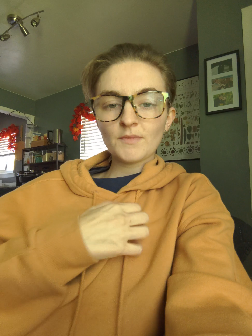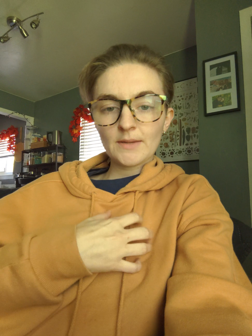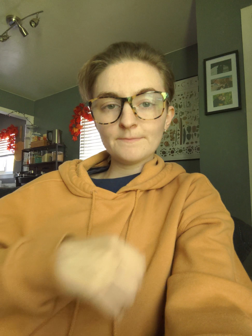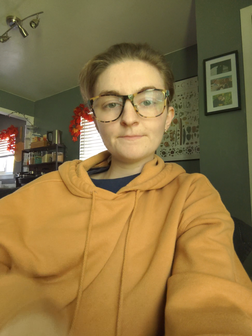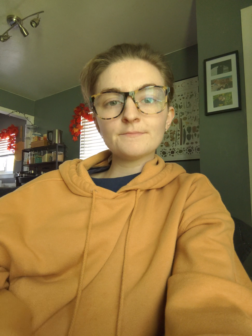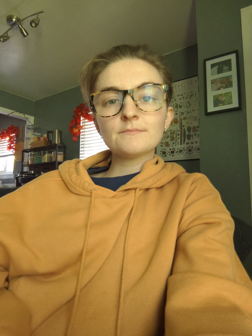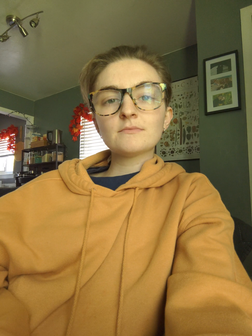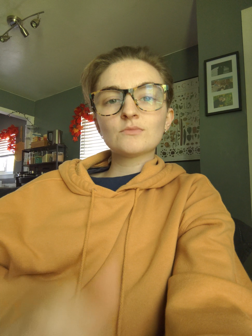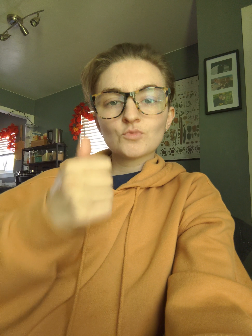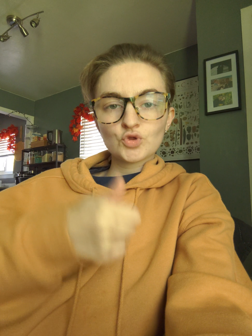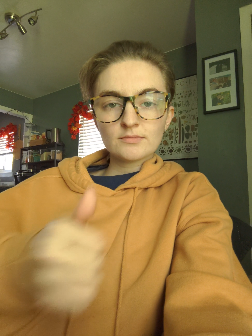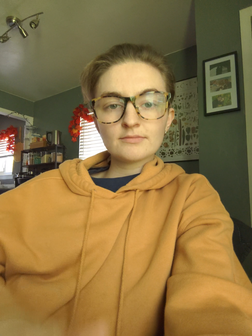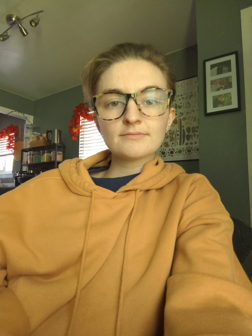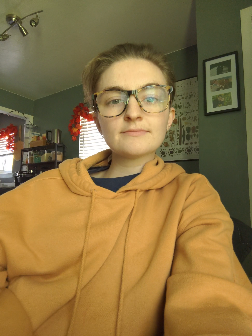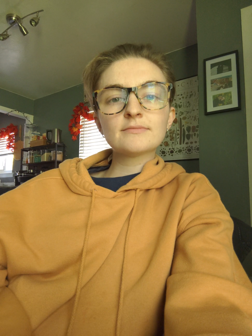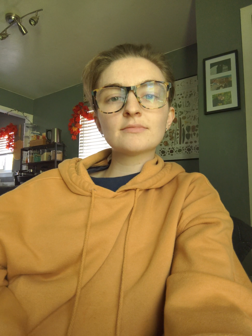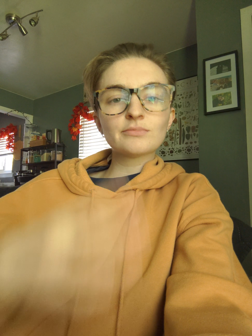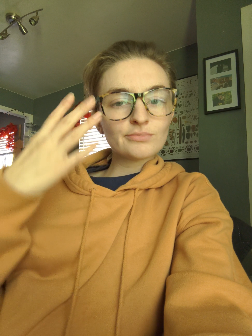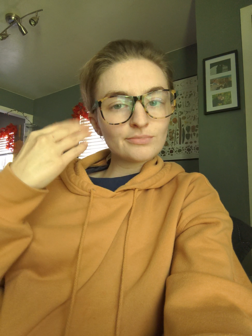each